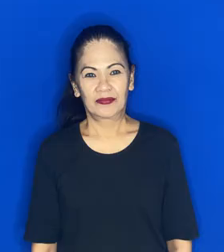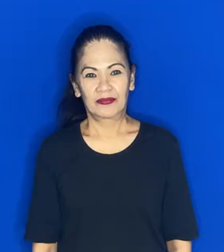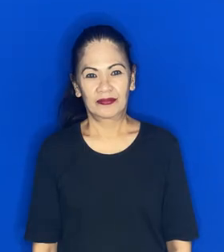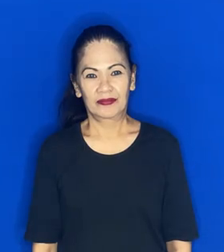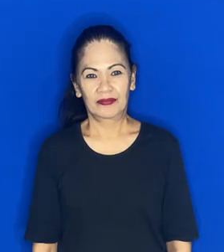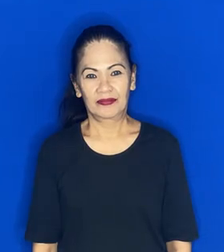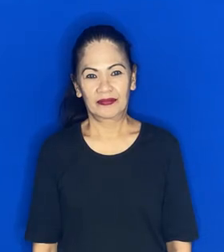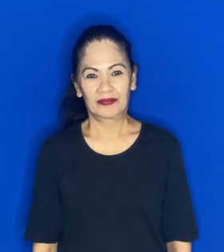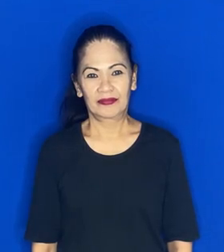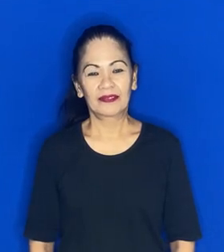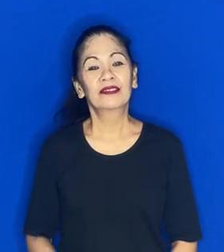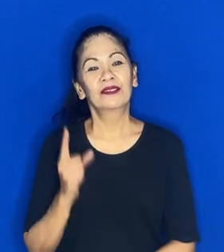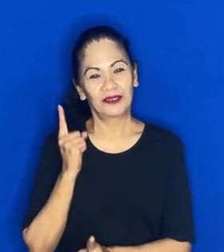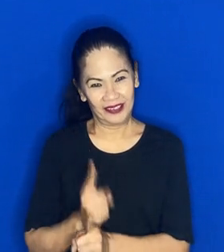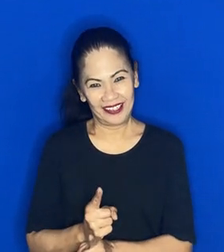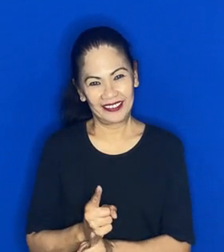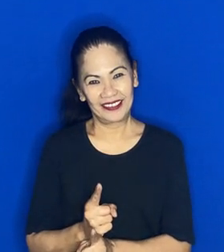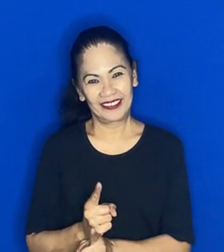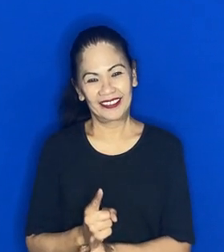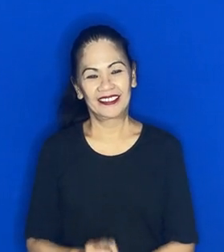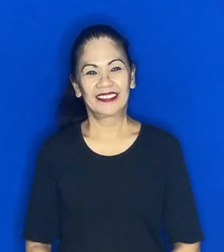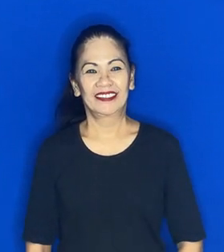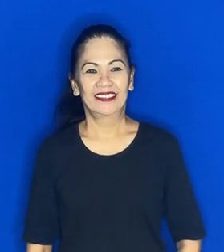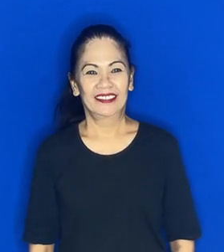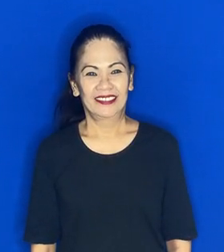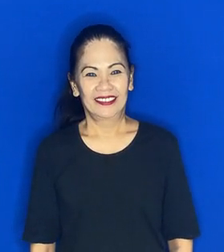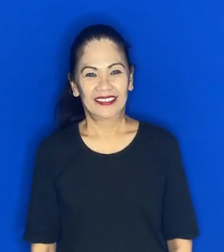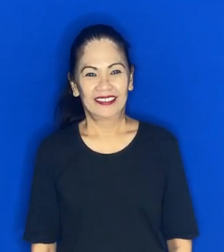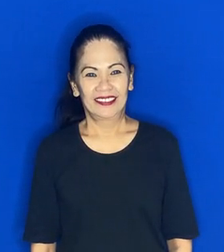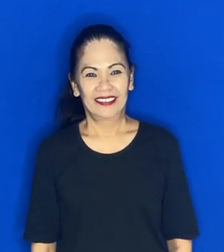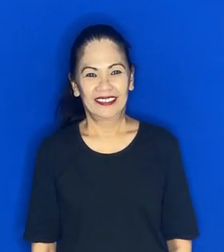correct